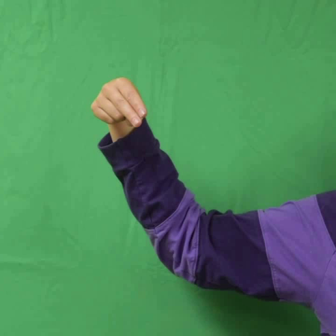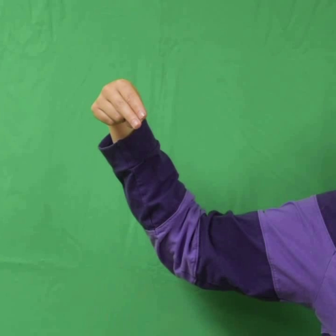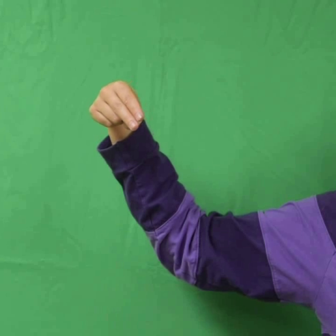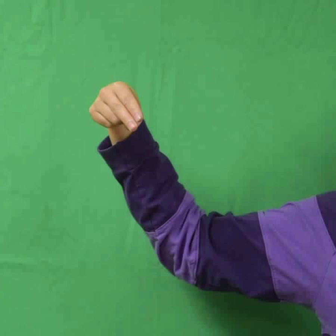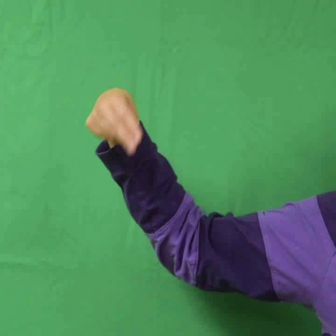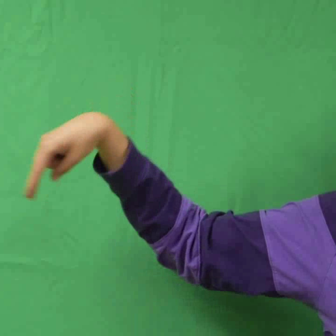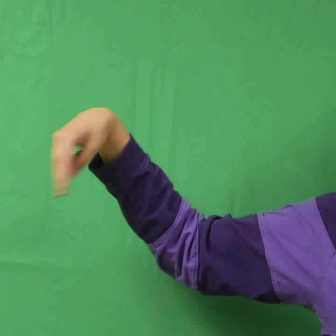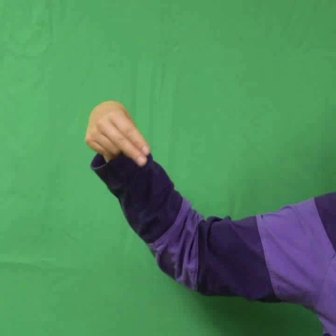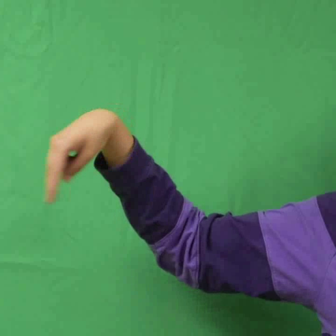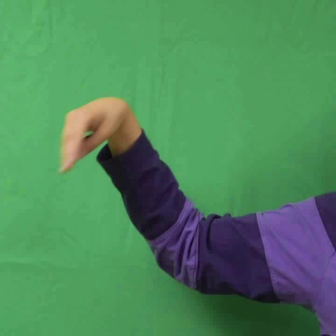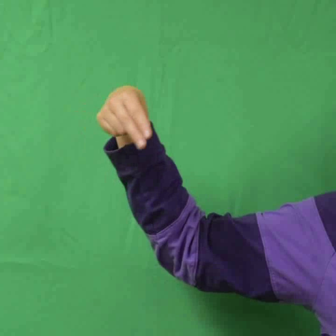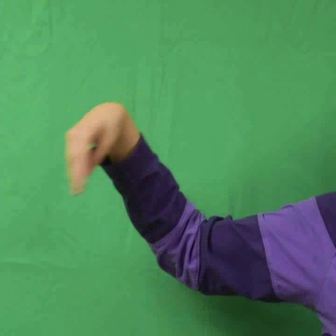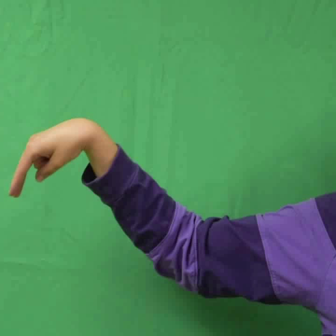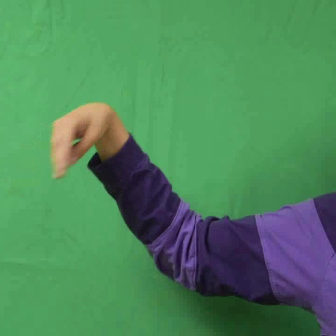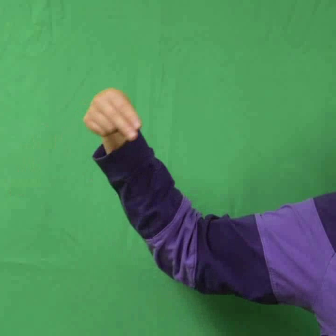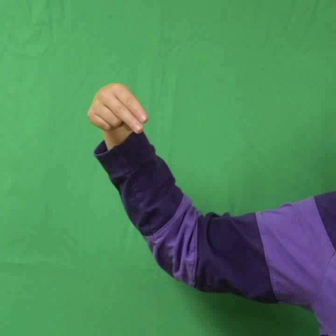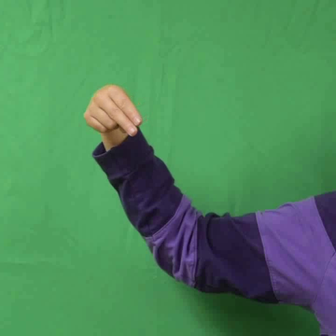Ñ